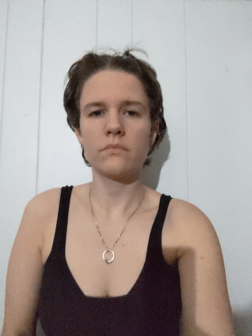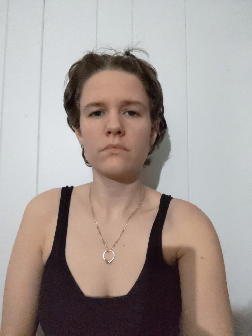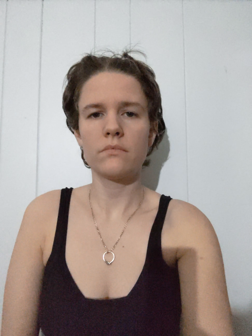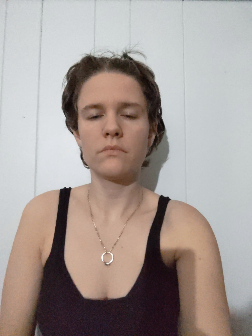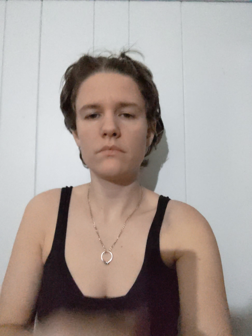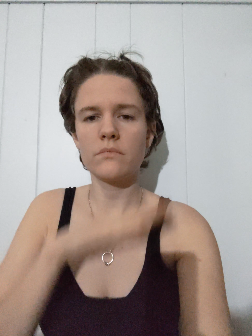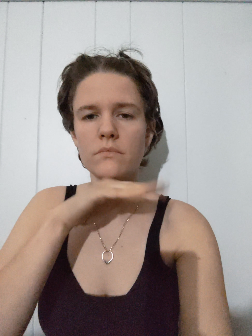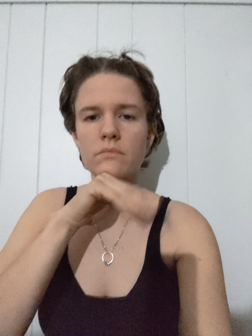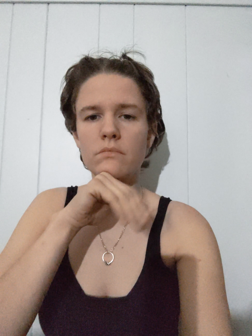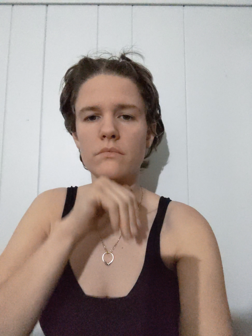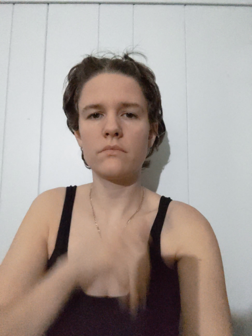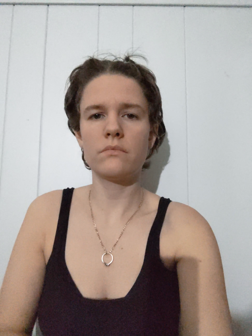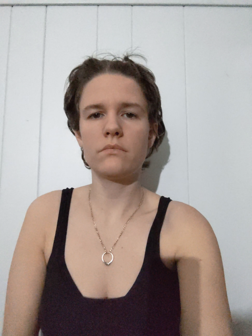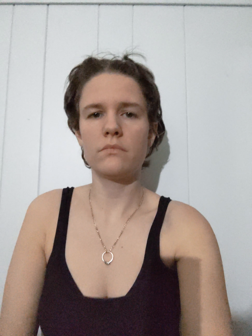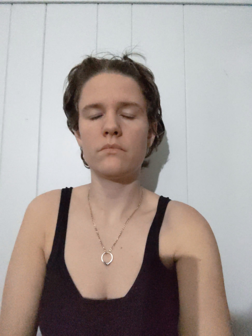pig